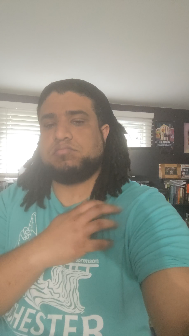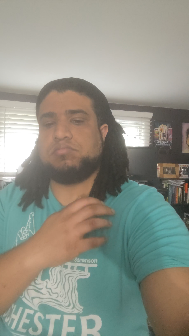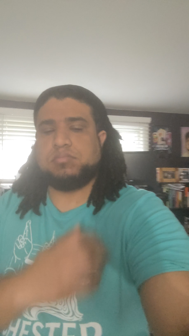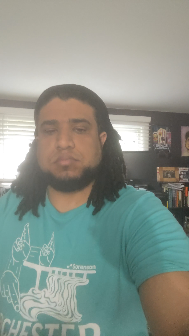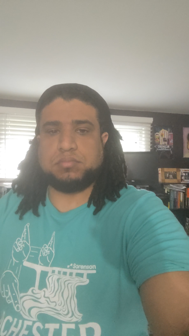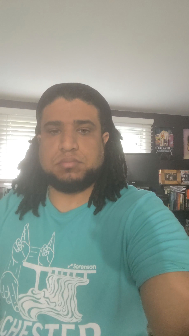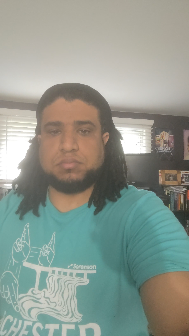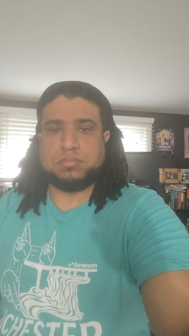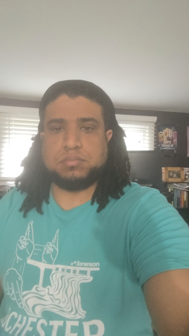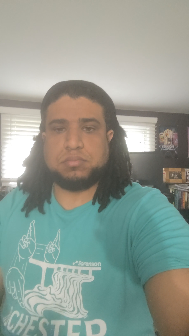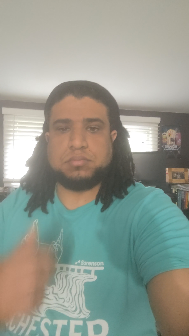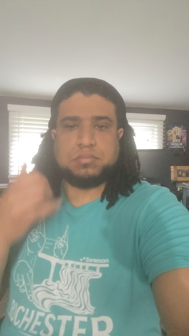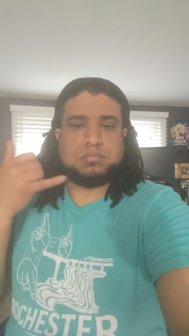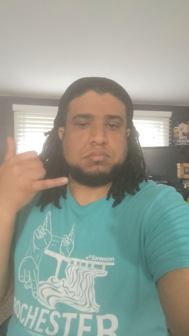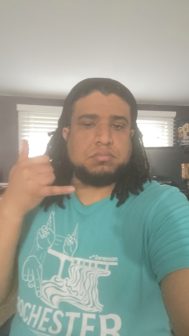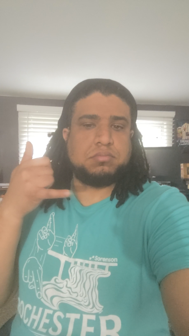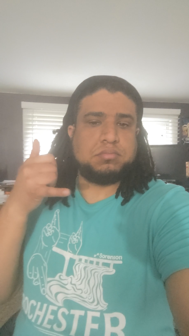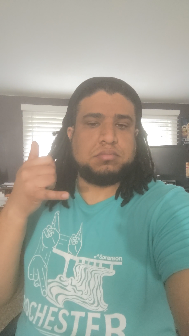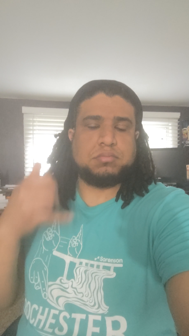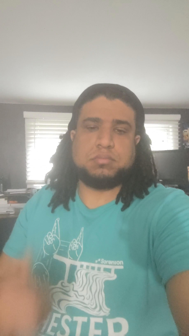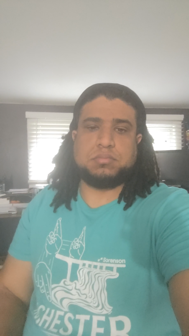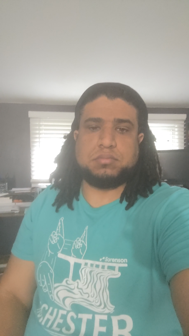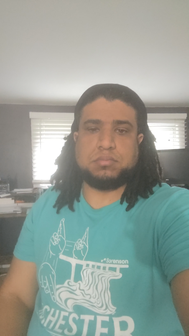party